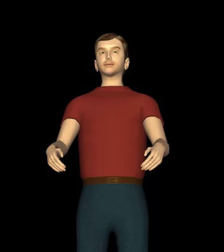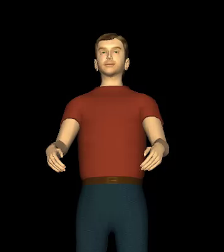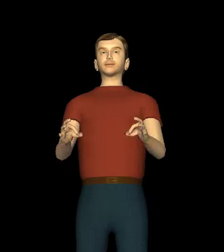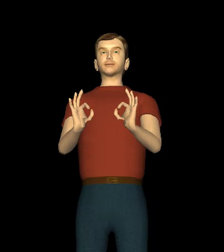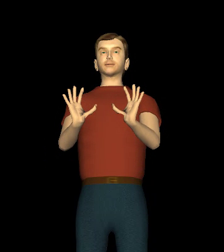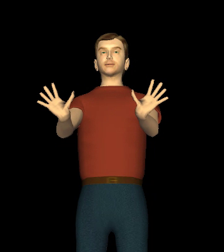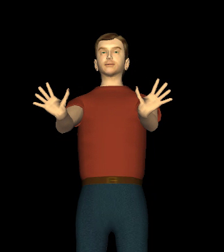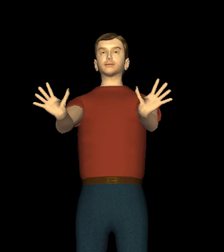وقت